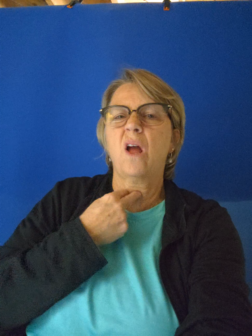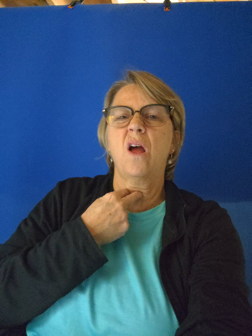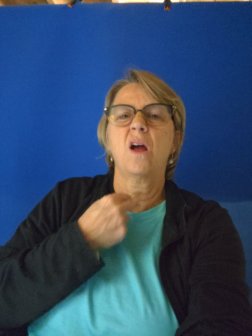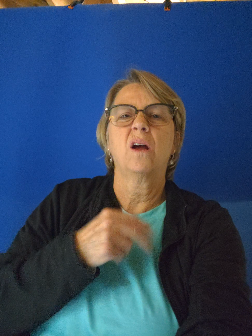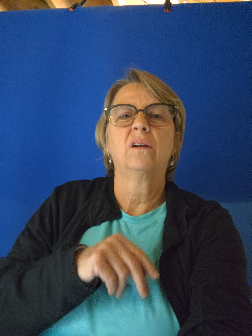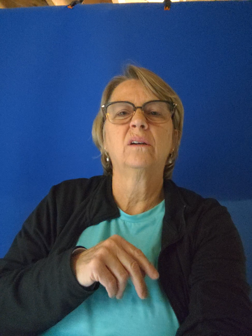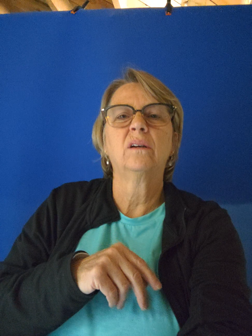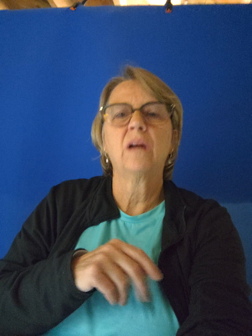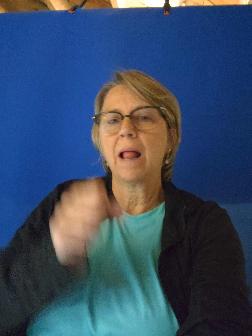stuck